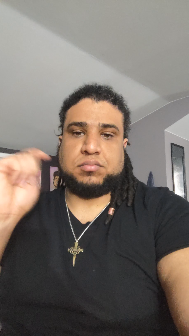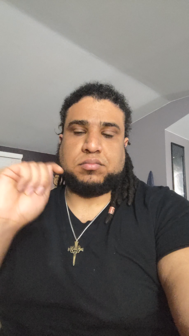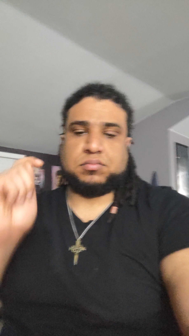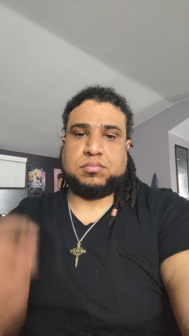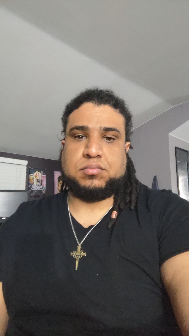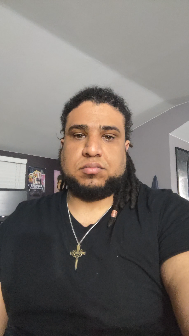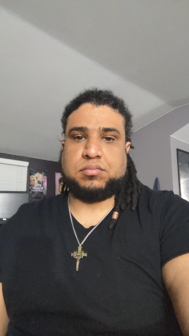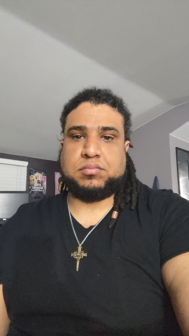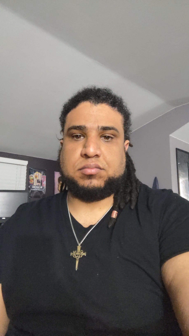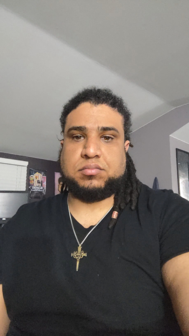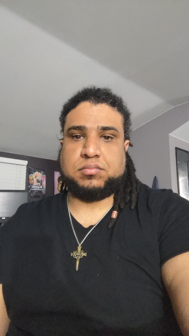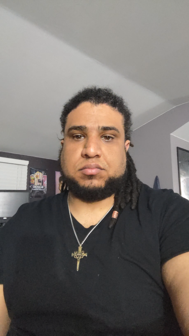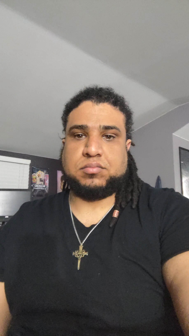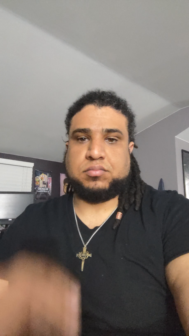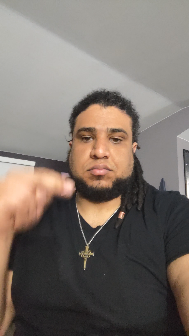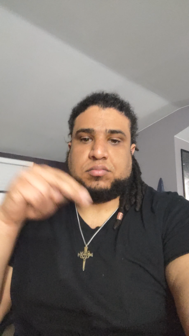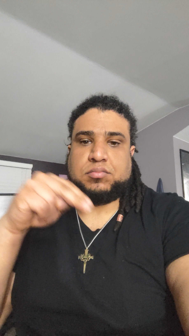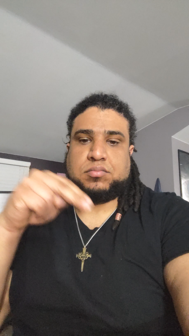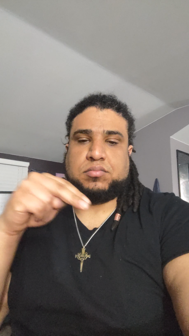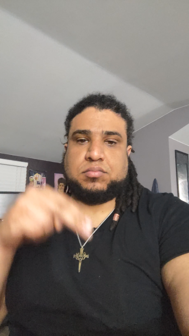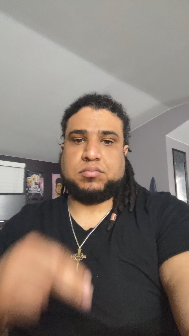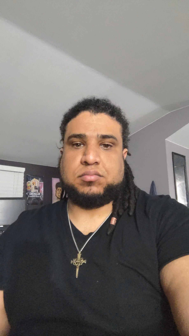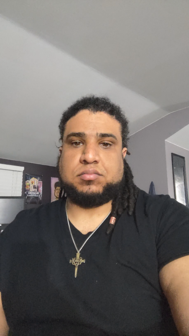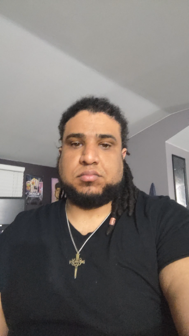nurse